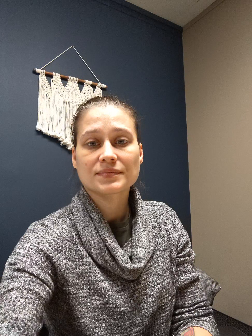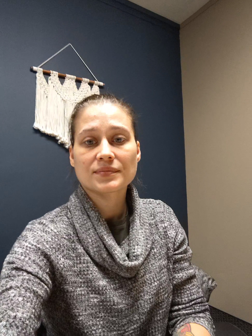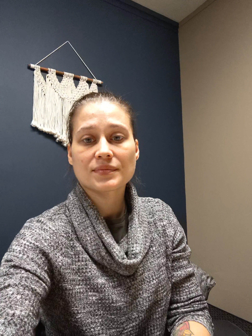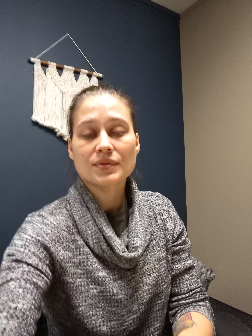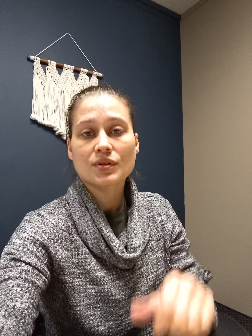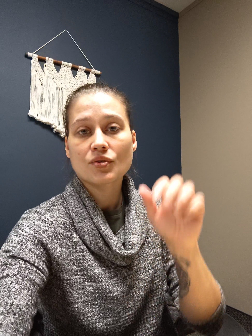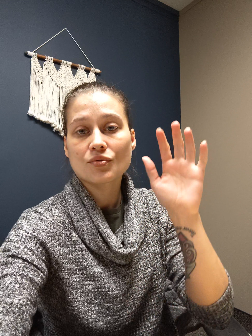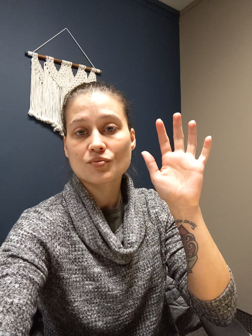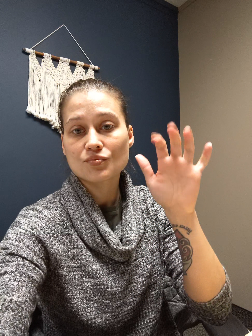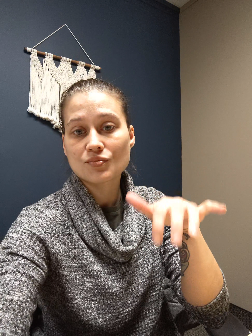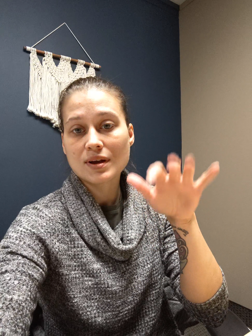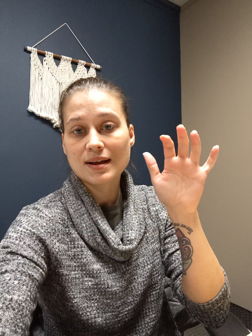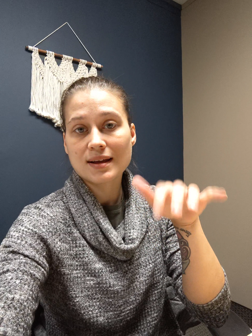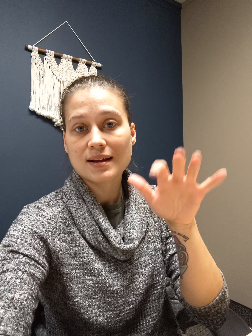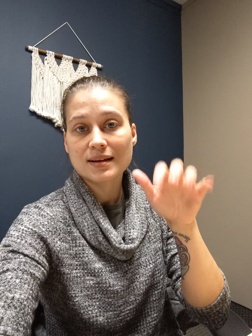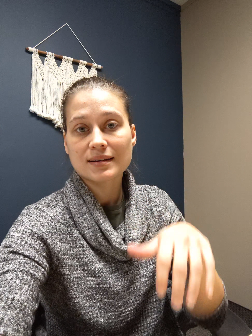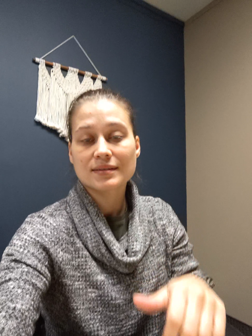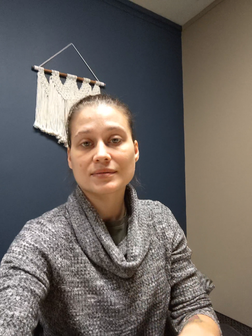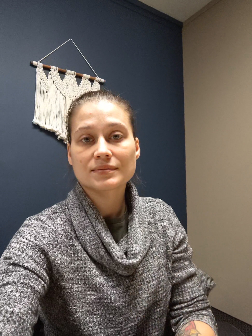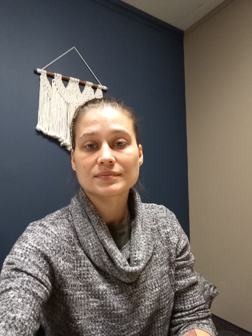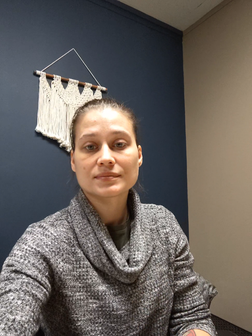rain